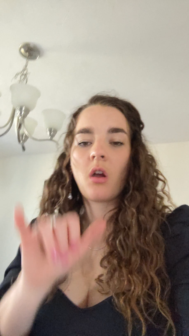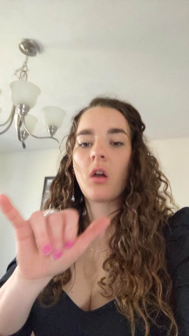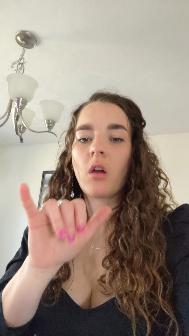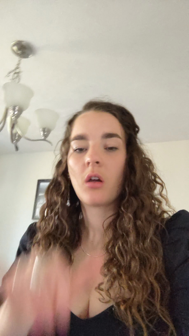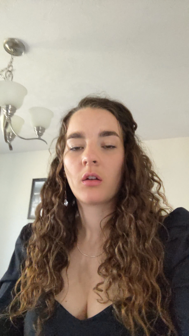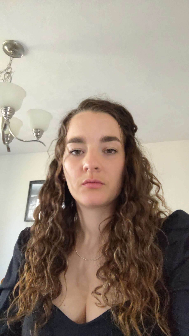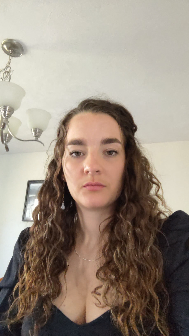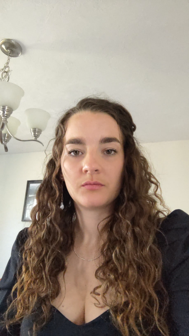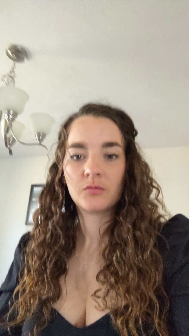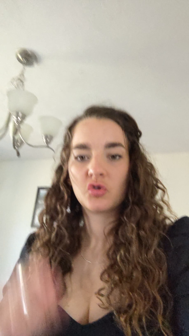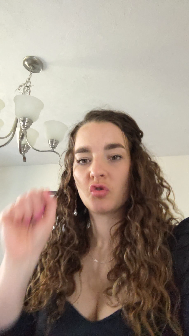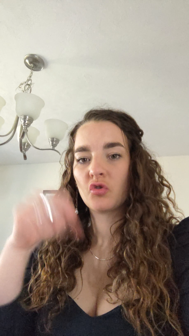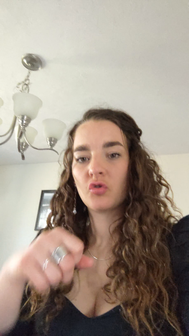could